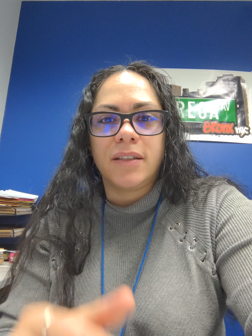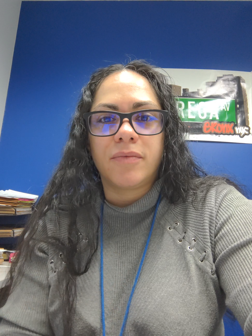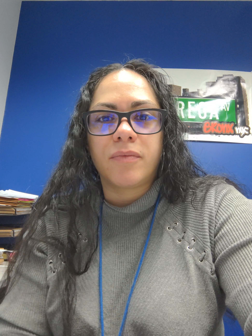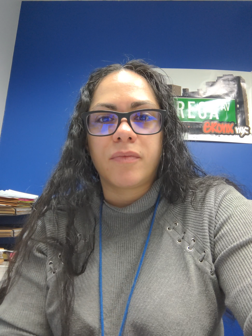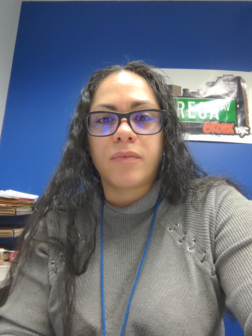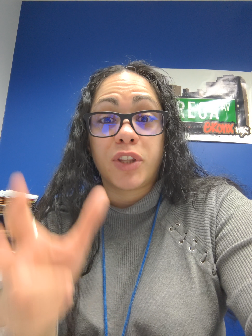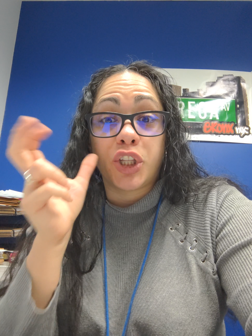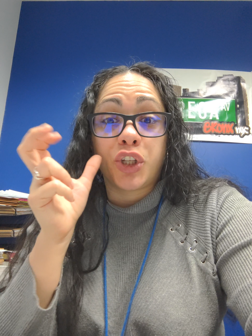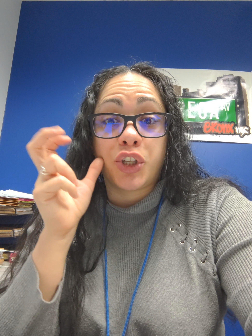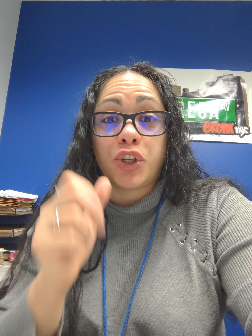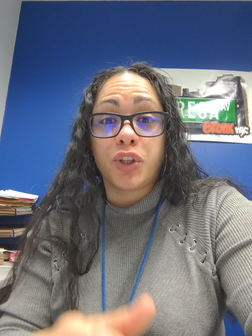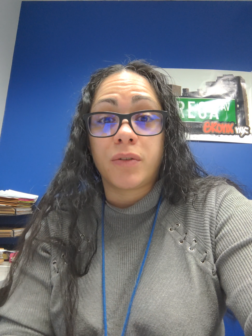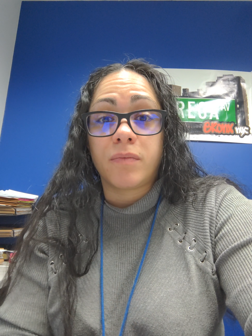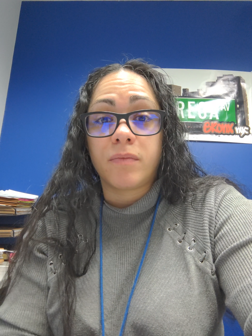hear